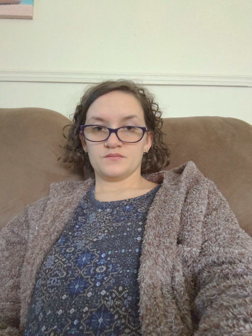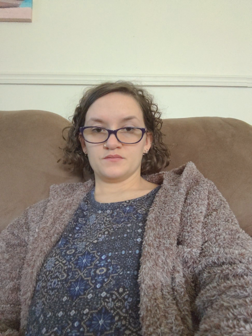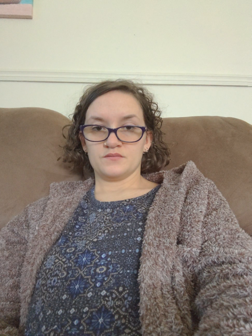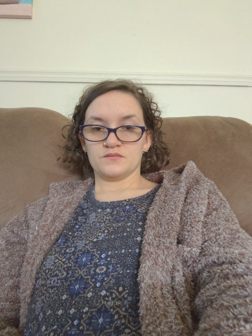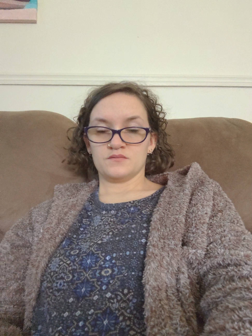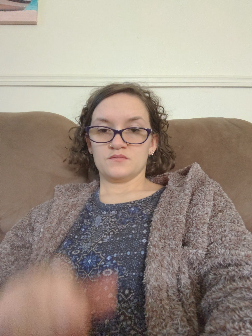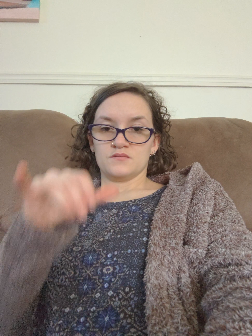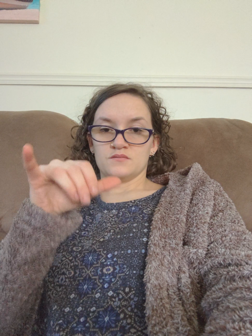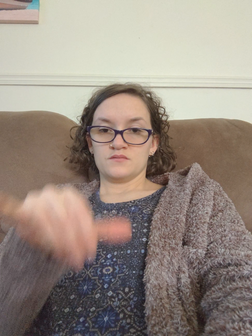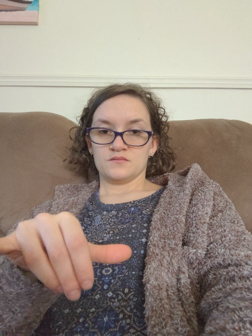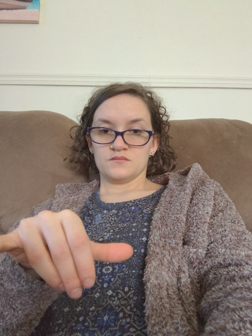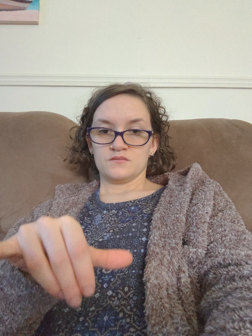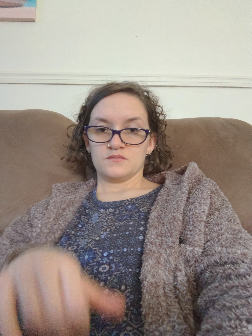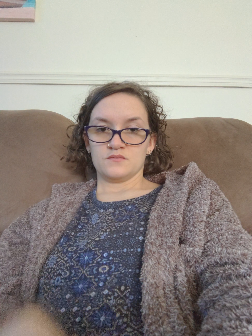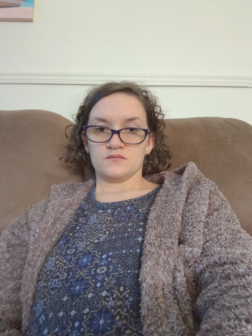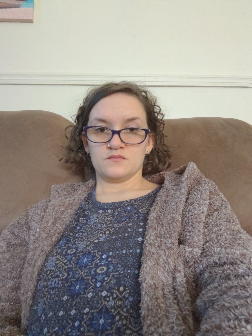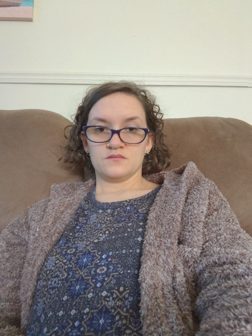stay